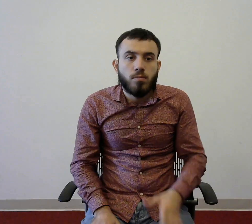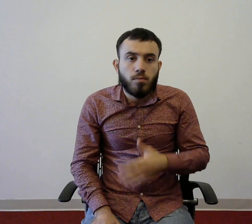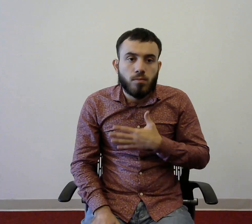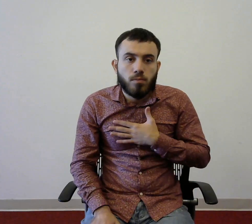mən